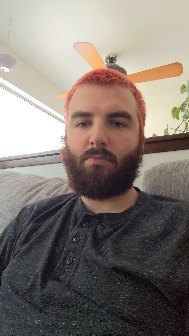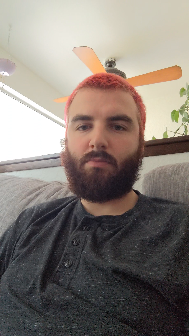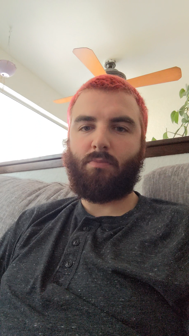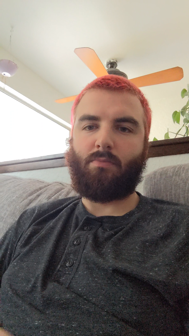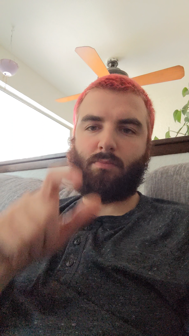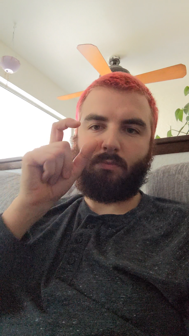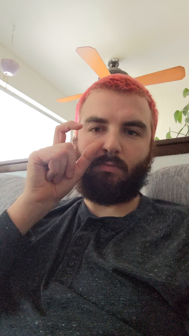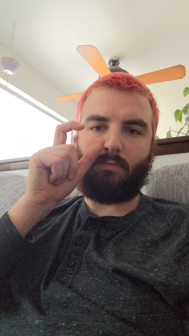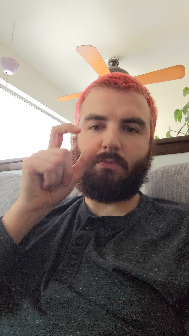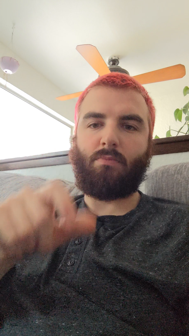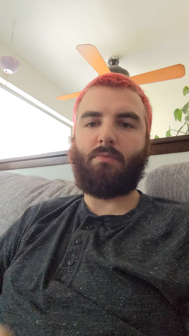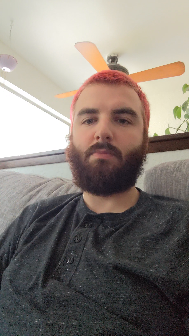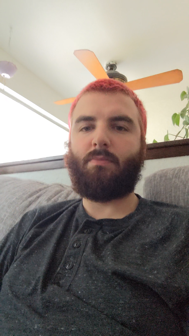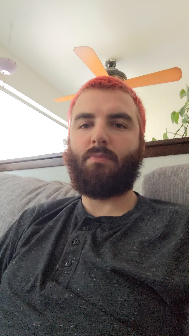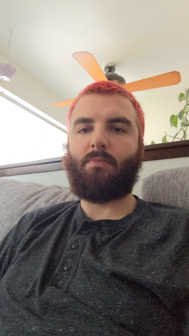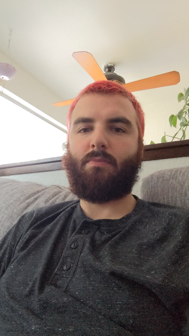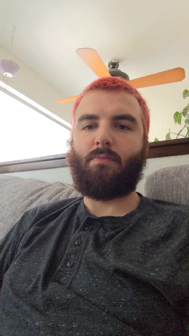glasses